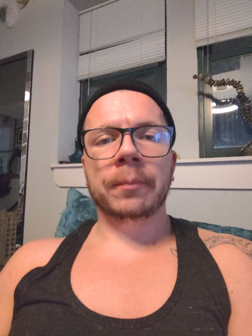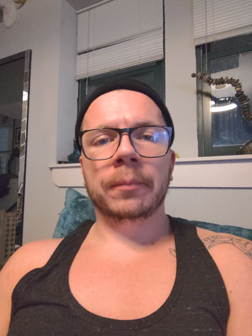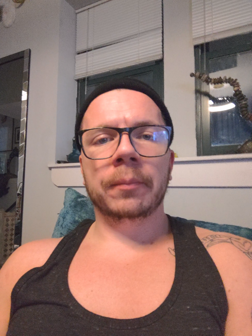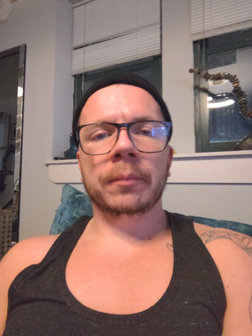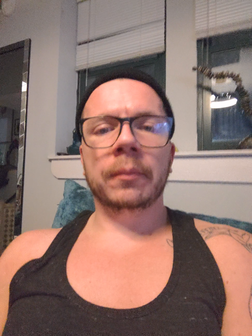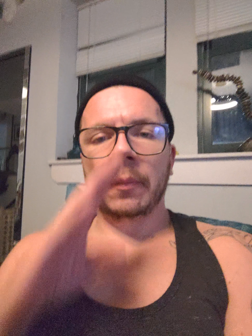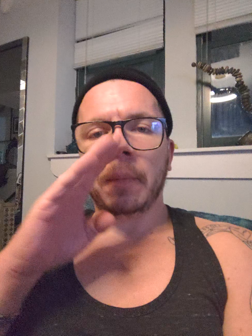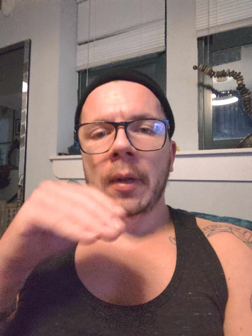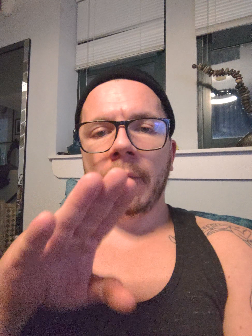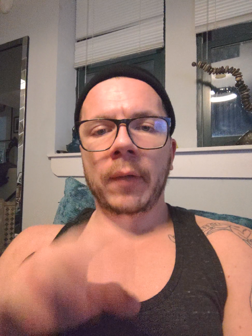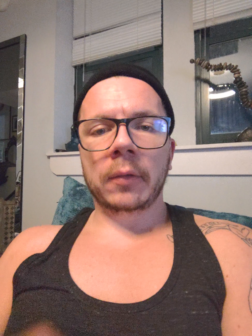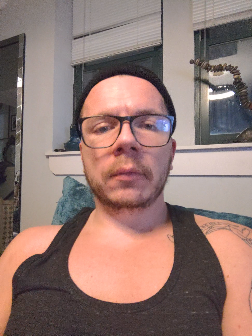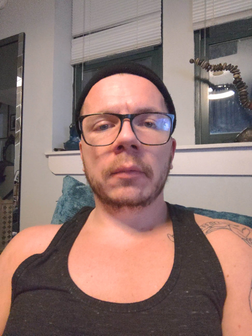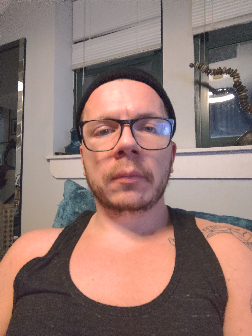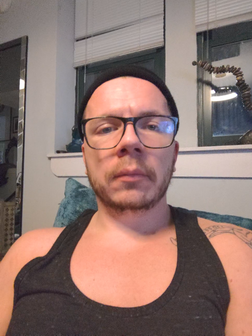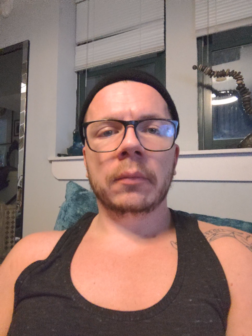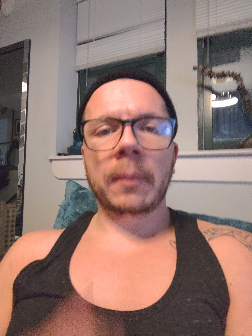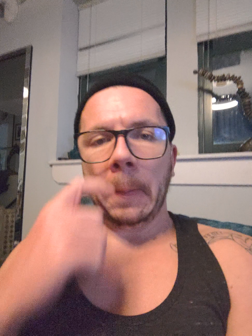elephant